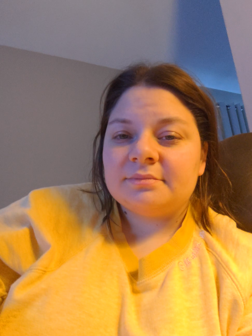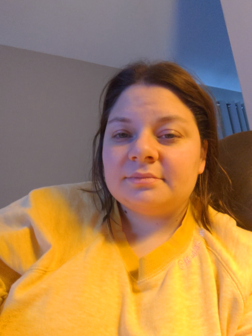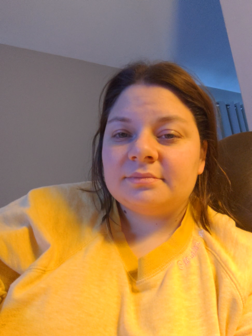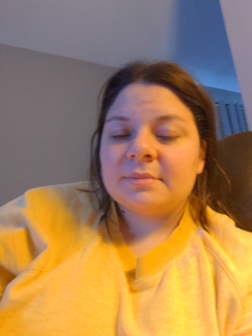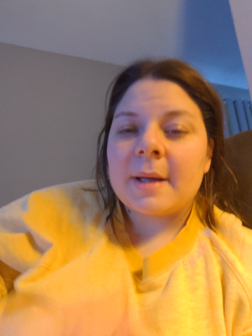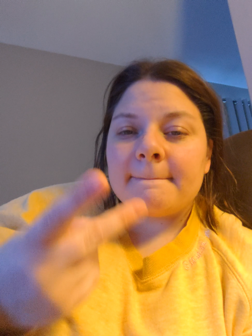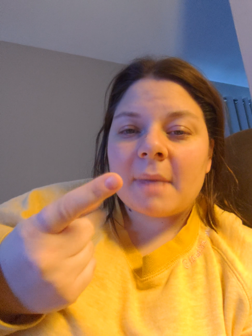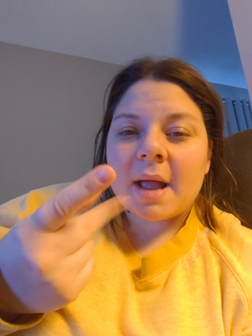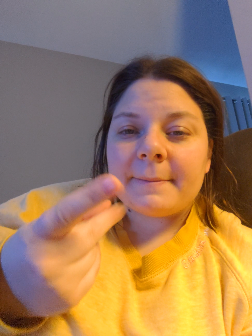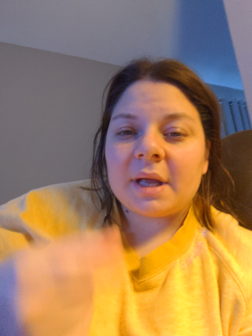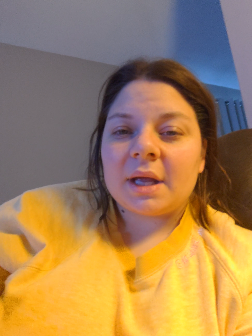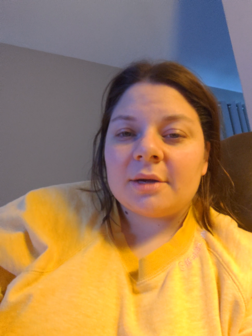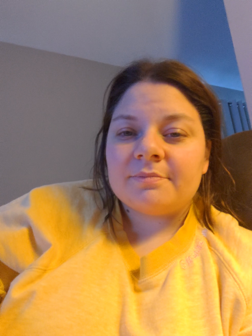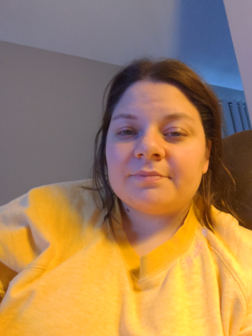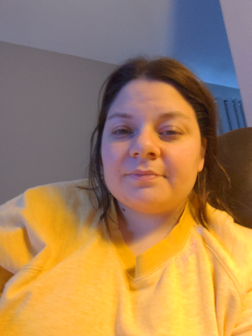puppy